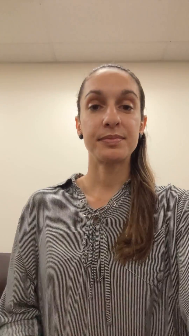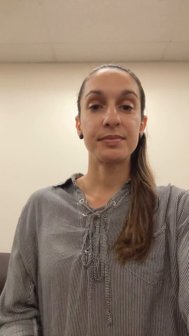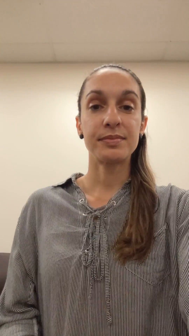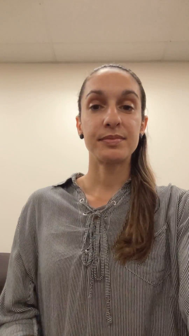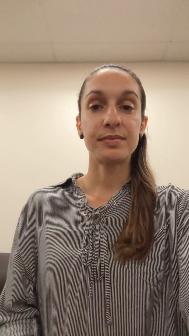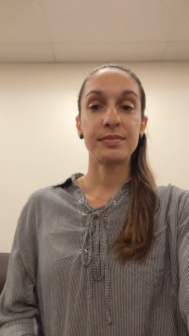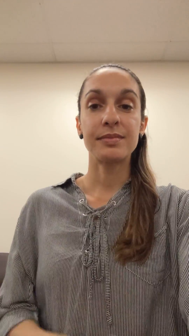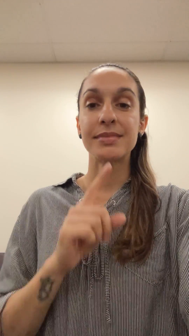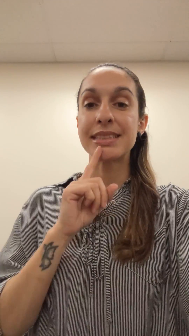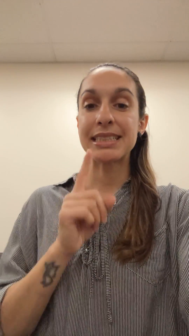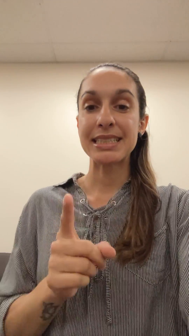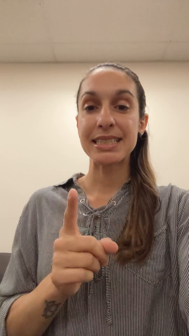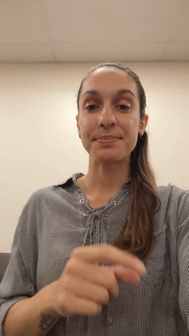is